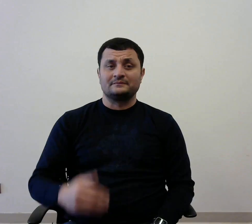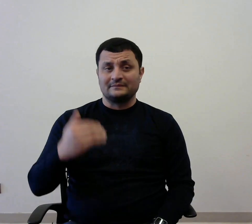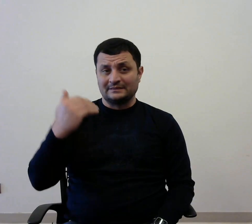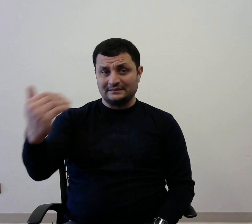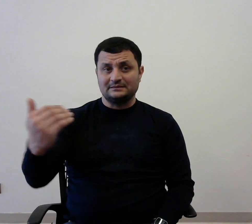siz